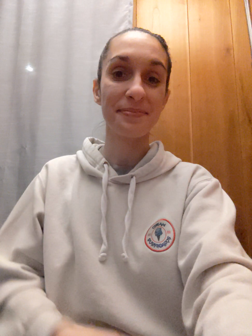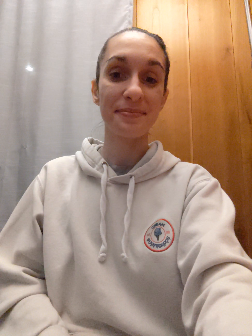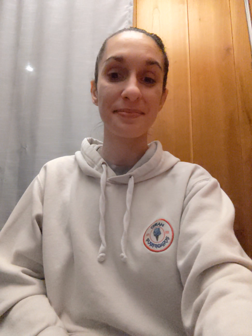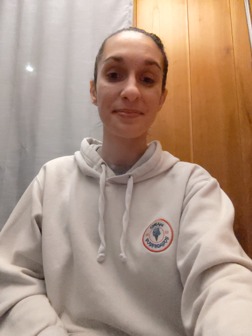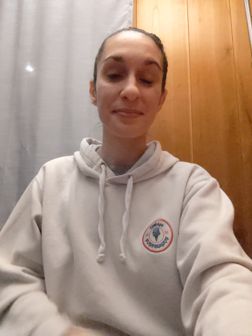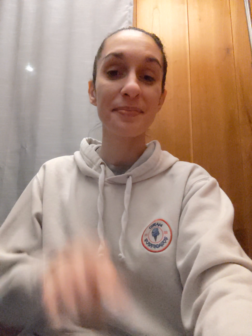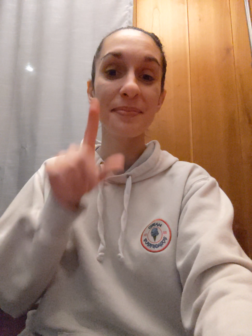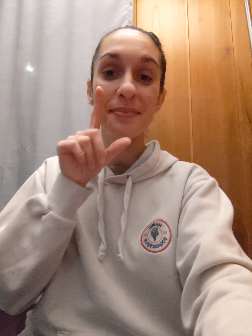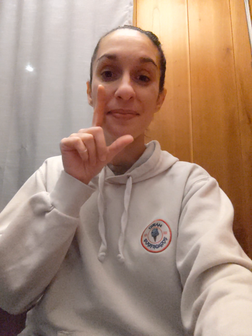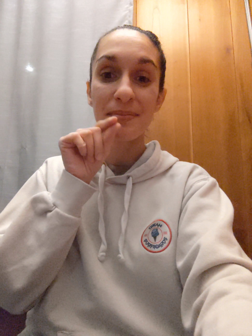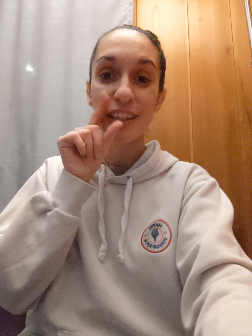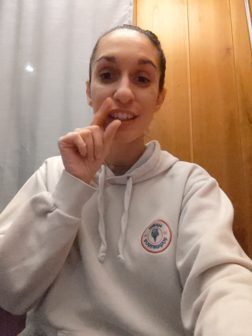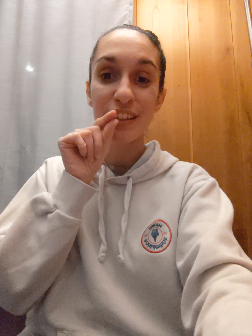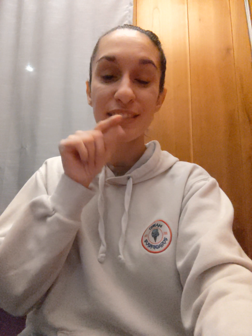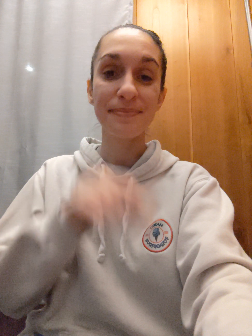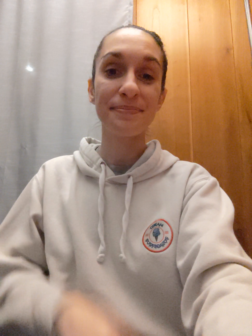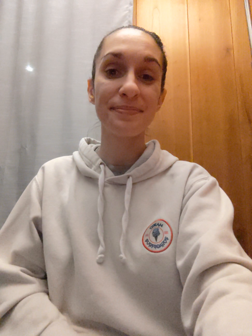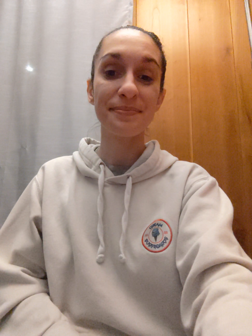bird